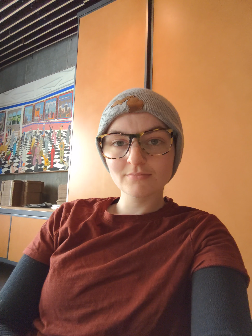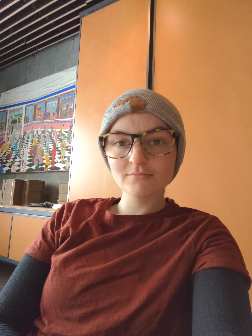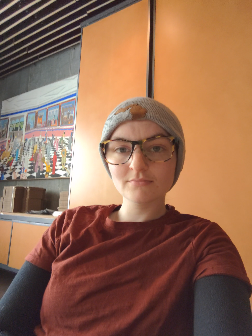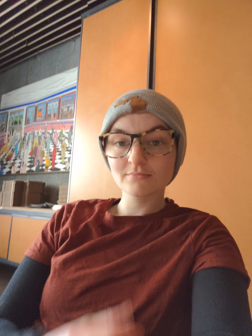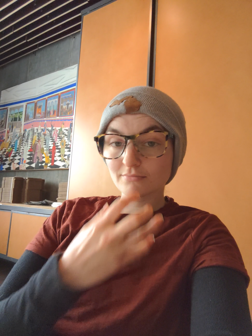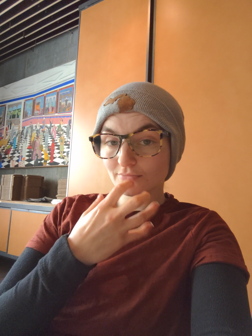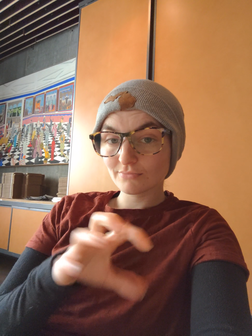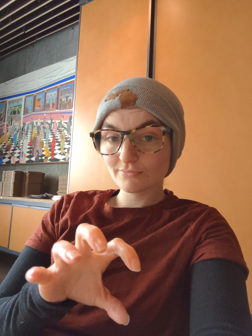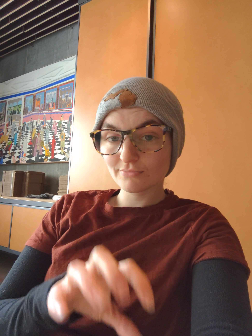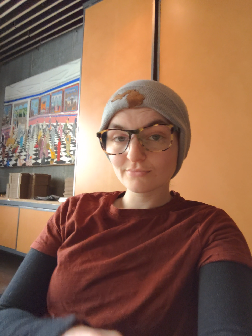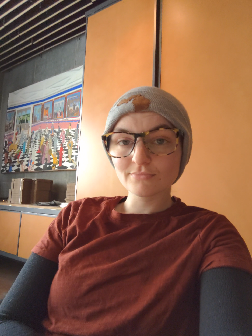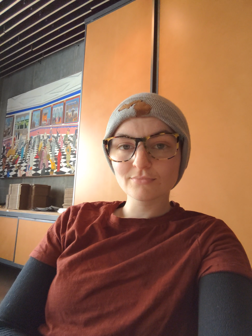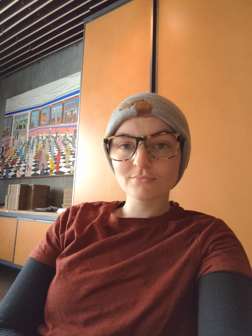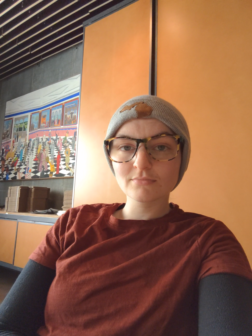hot